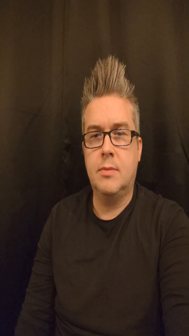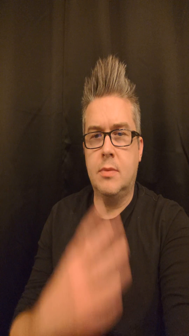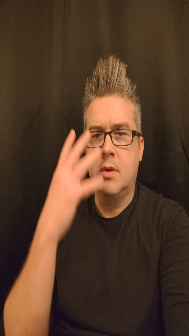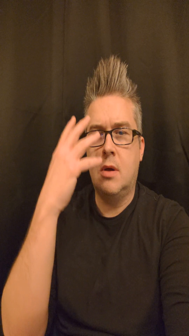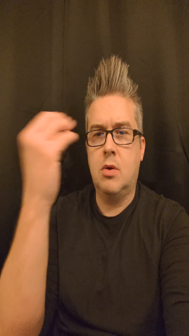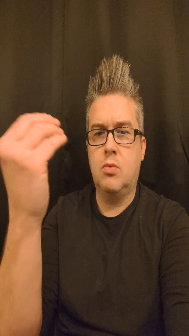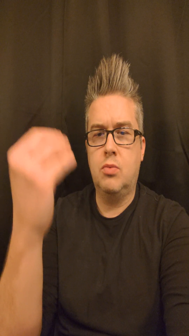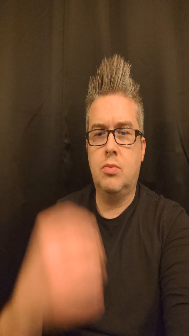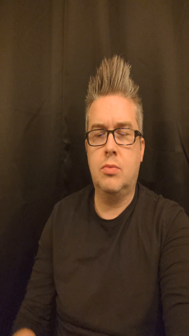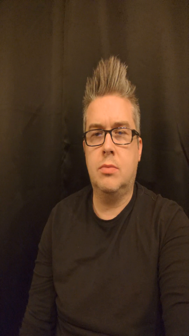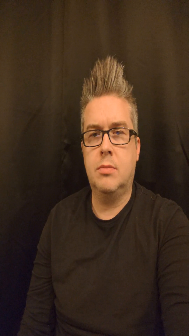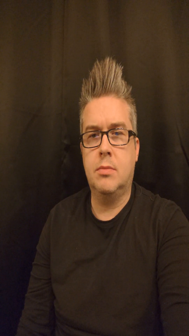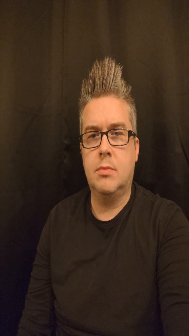go